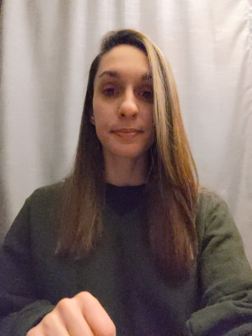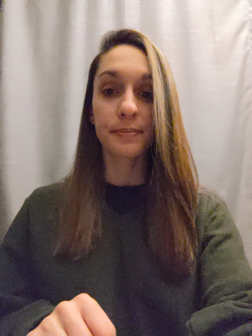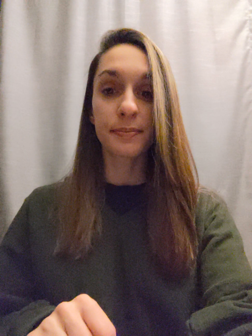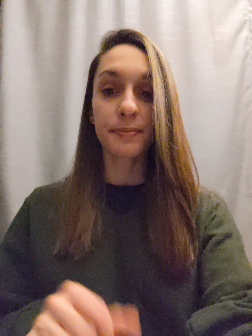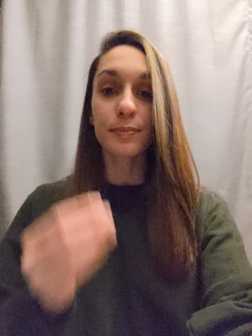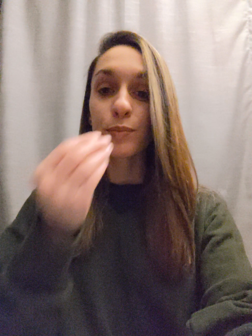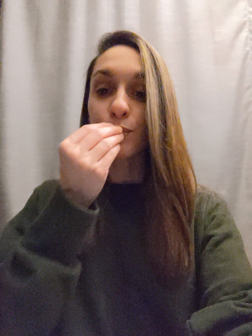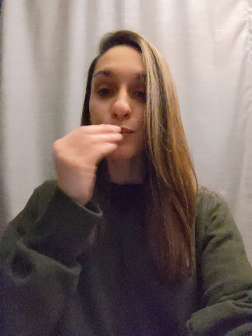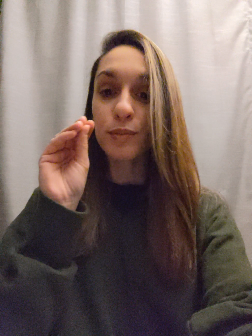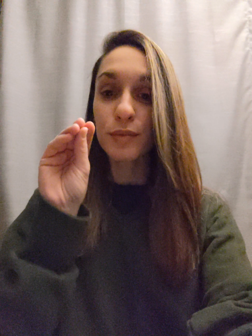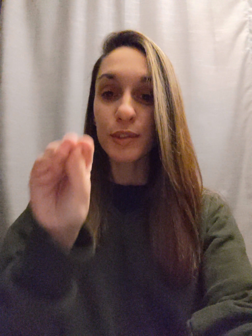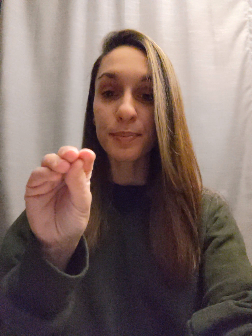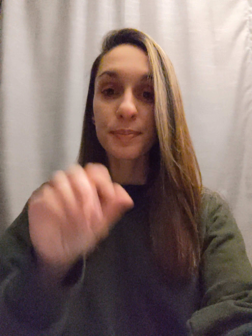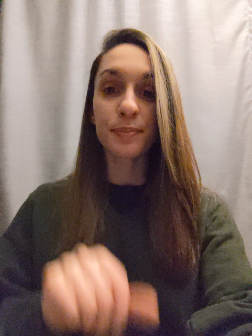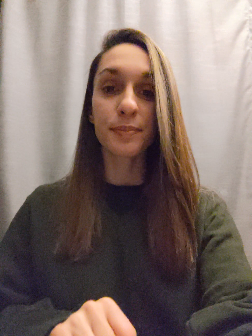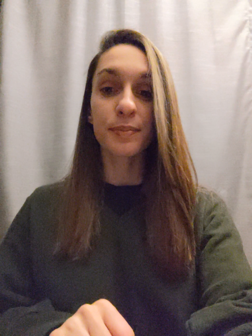kiss